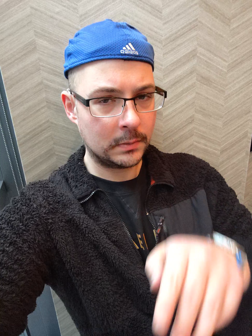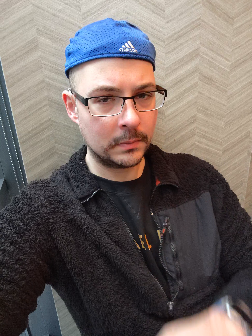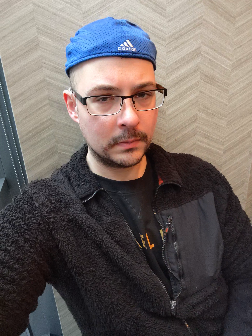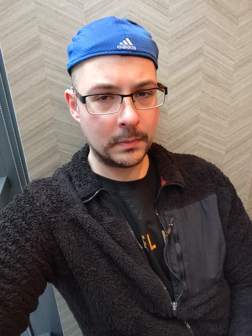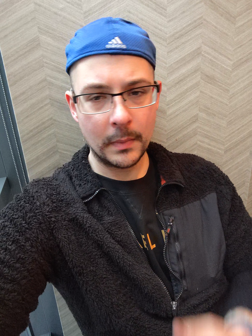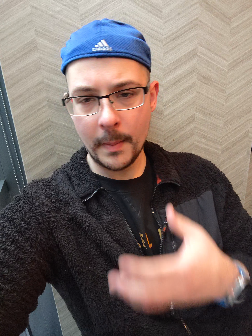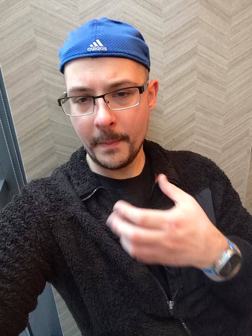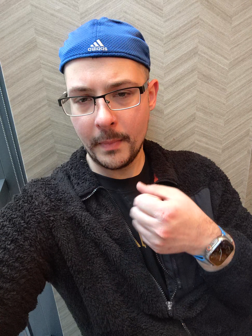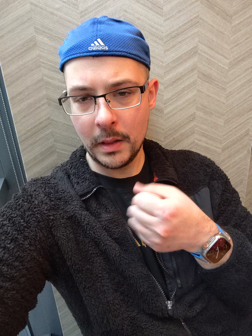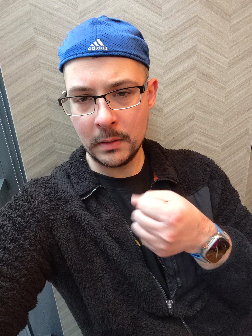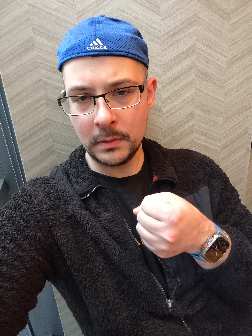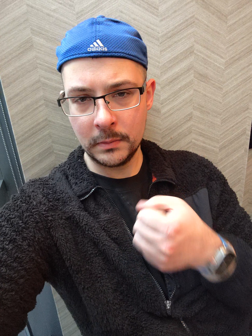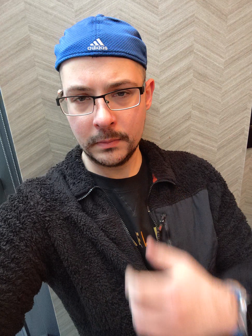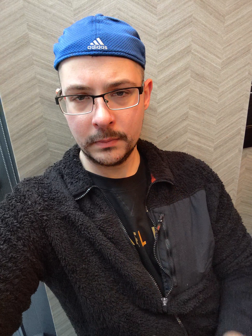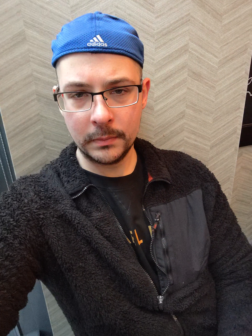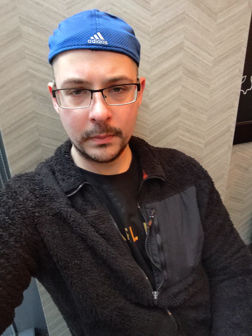milk